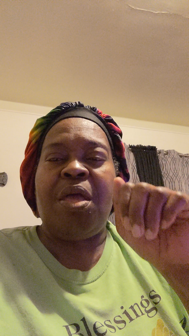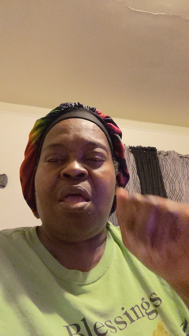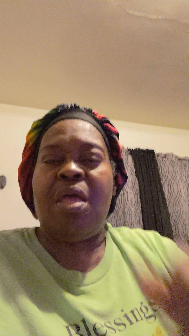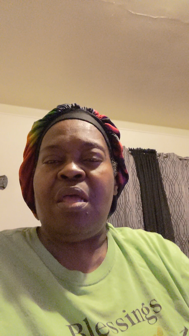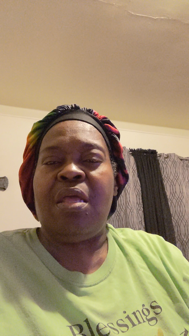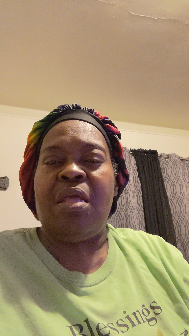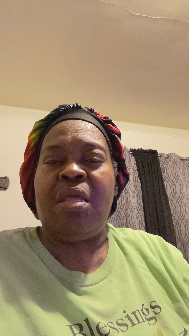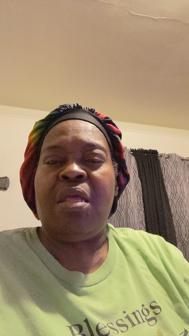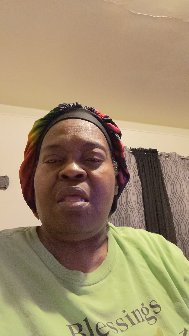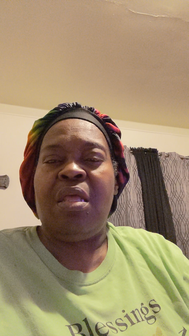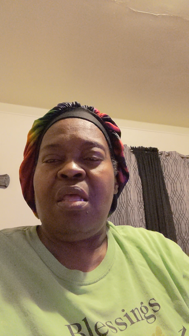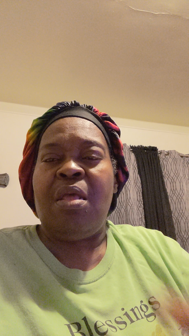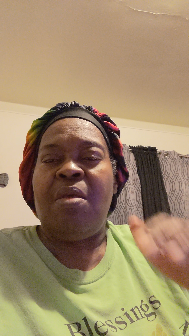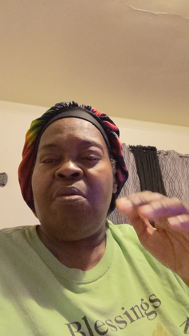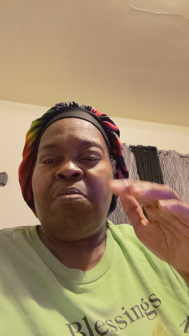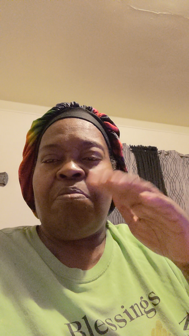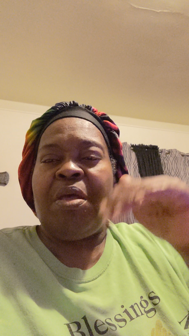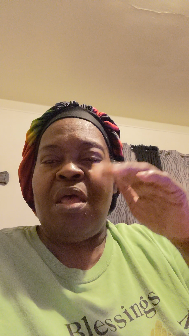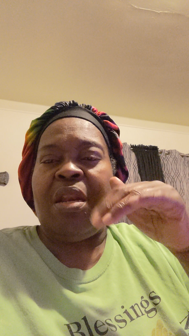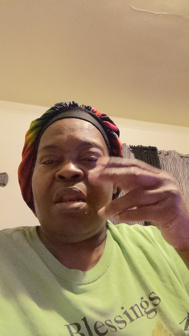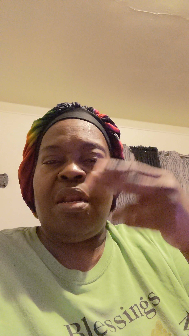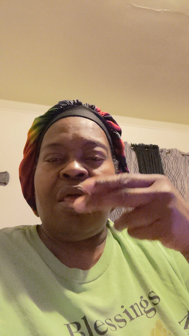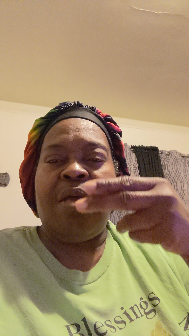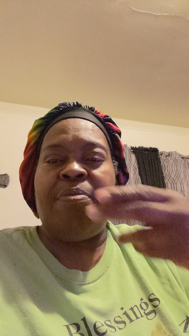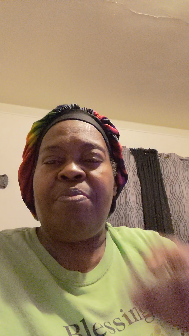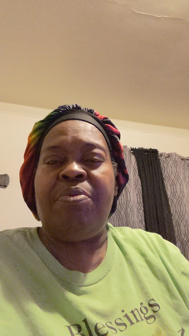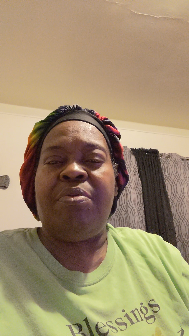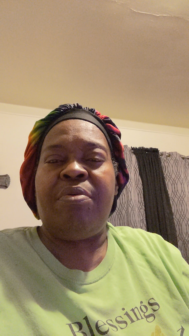pet's name